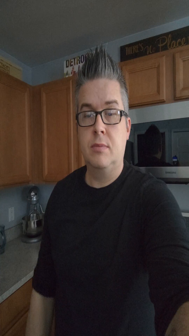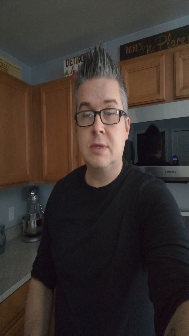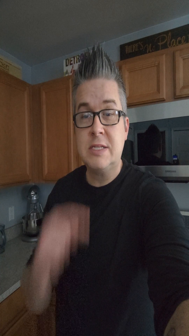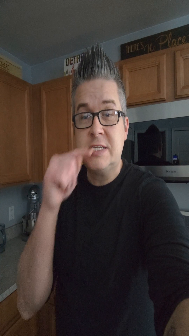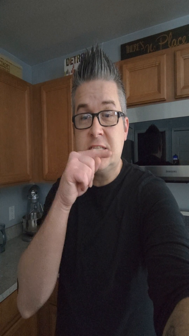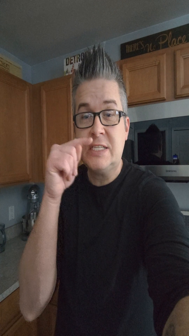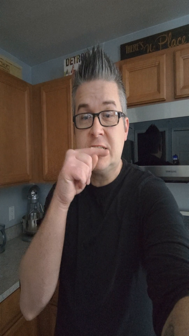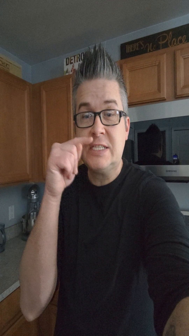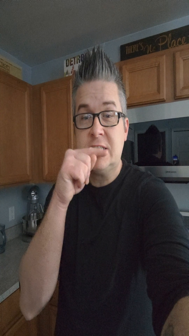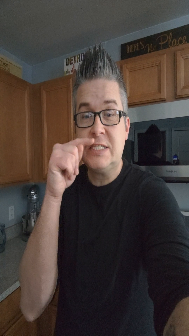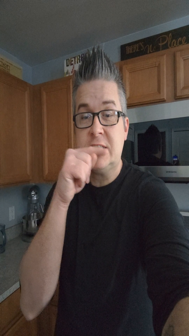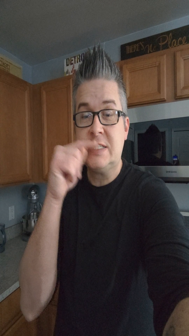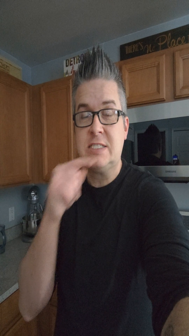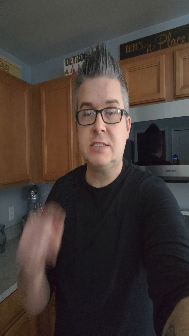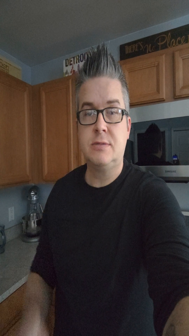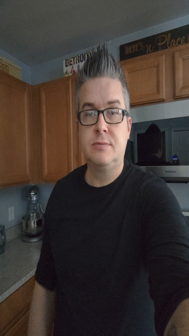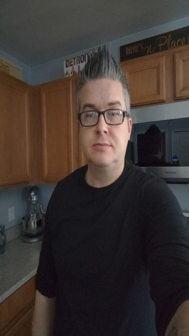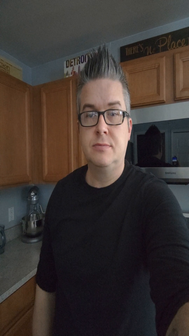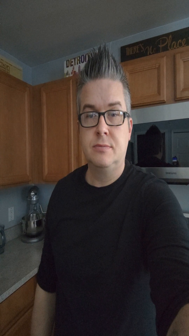toothbrush